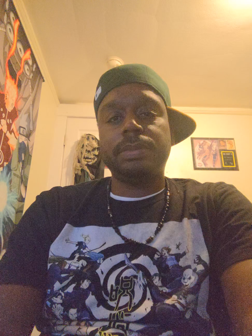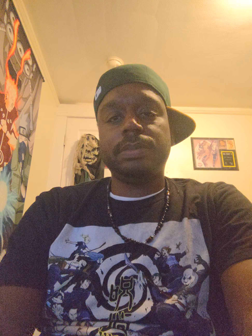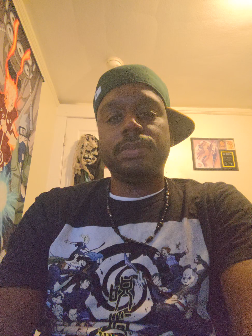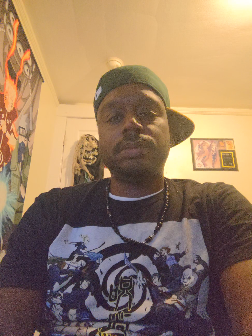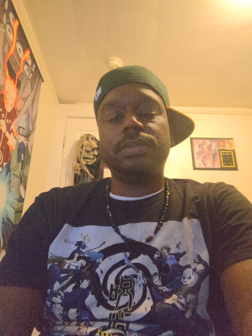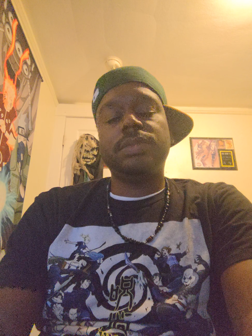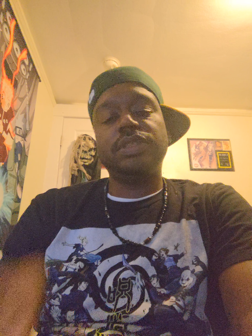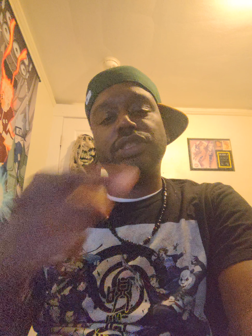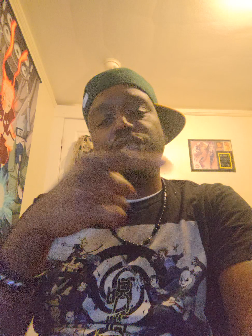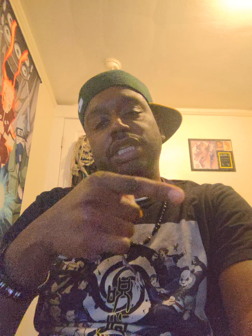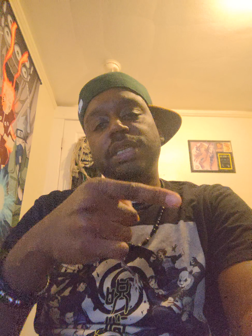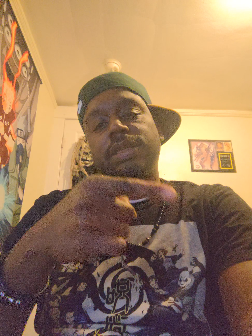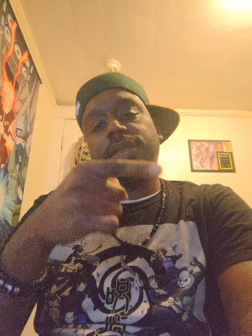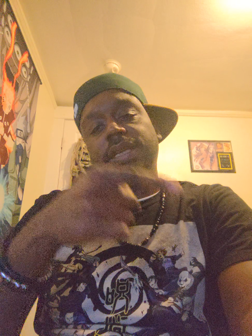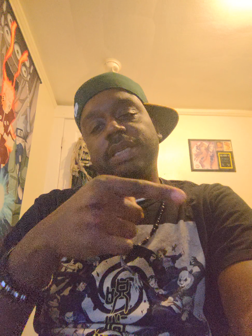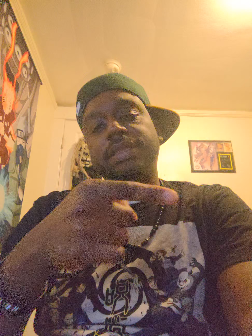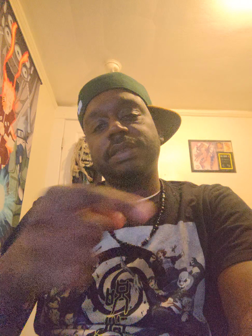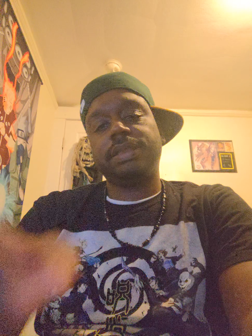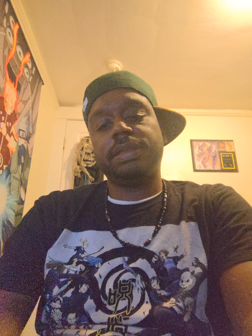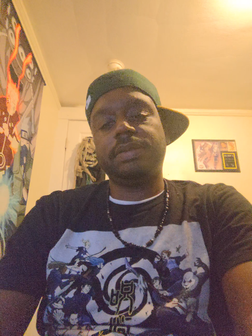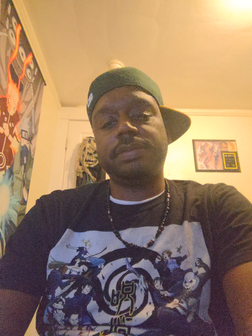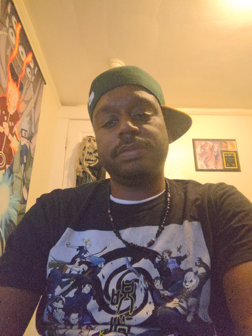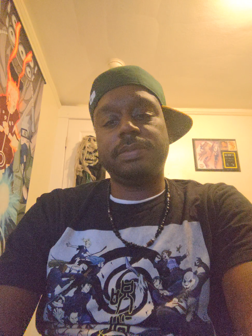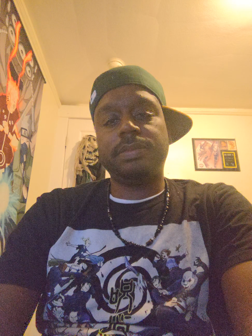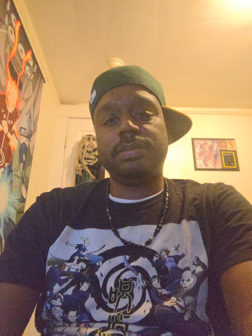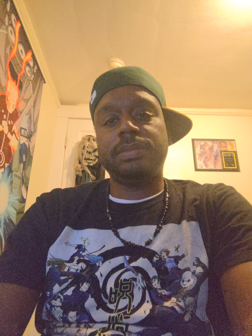he/she/it